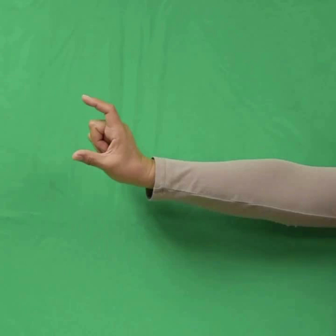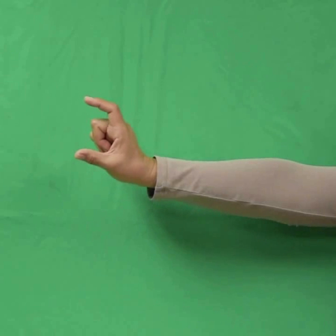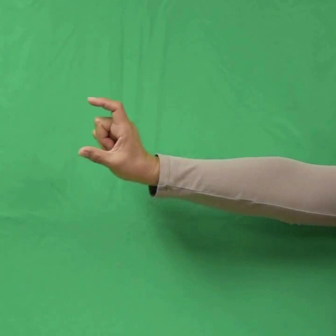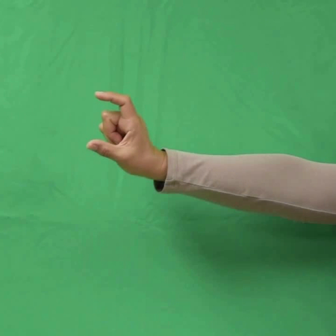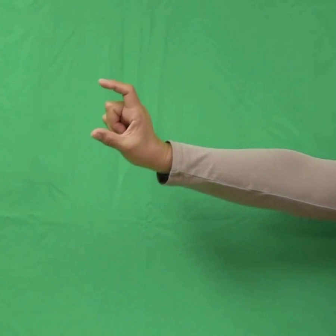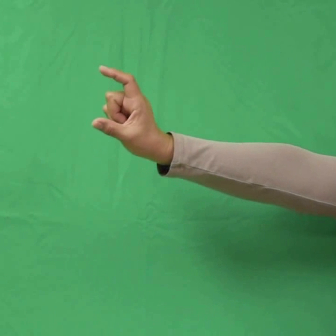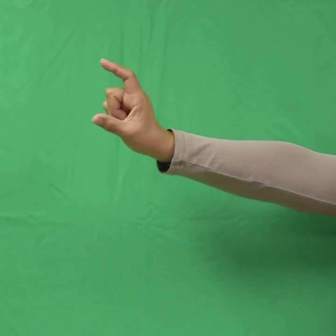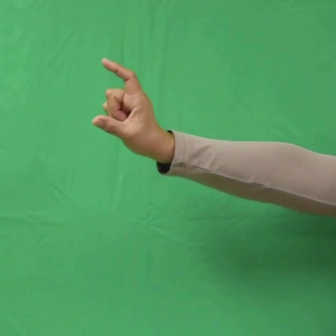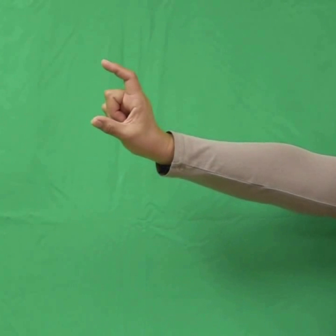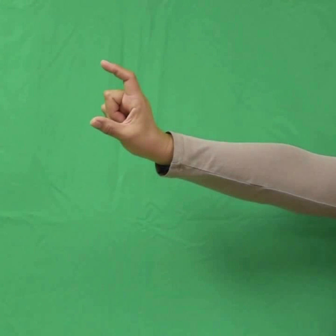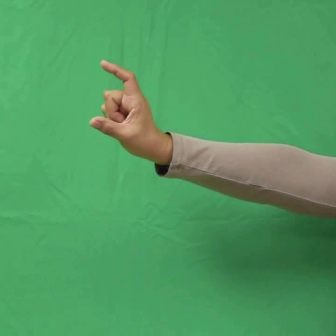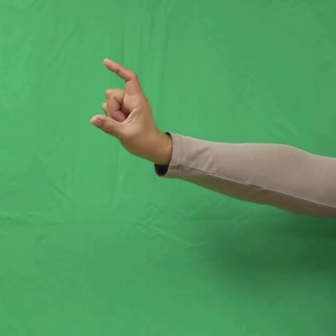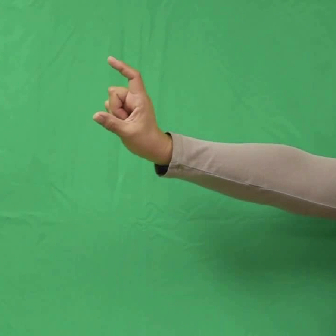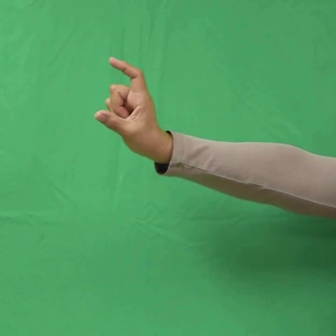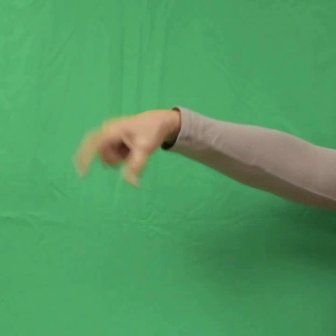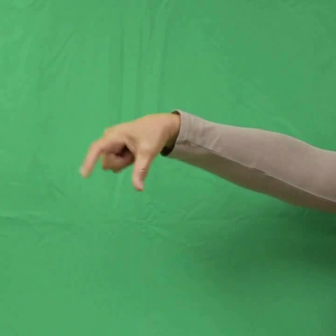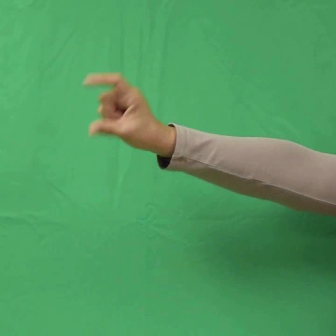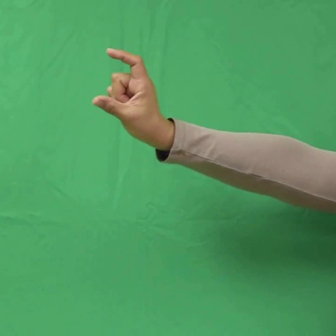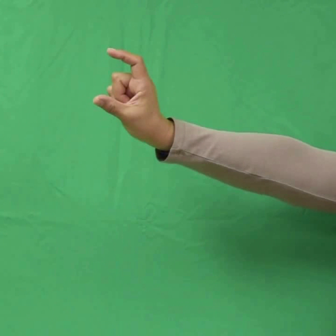Q